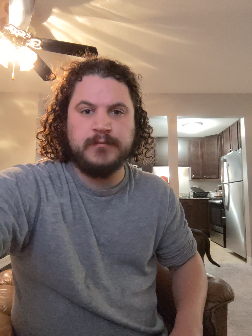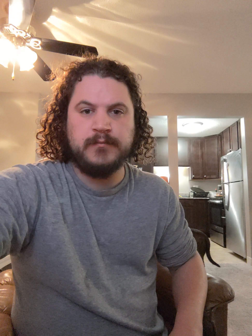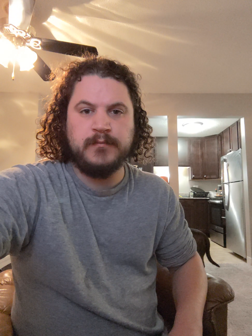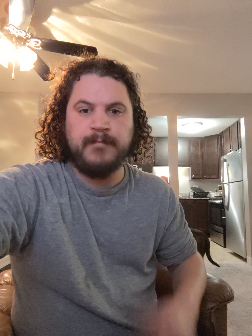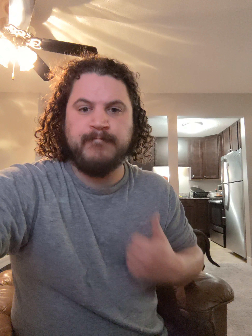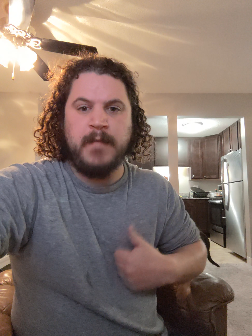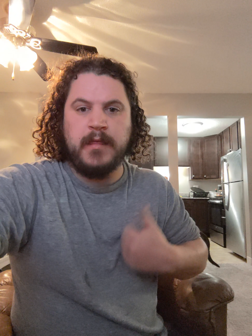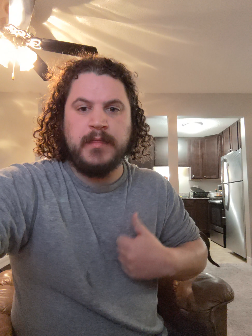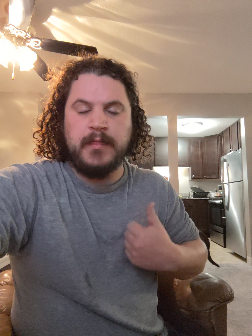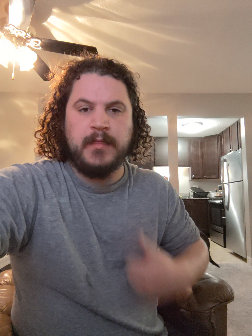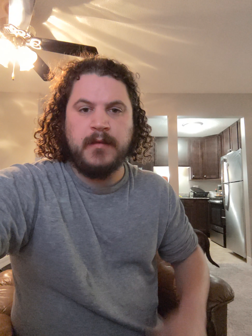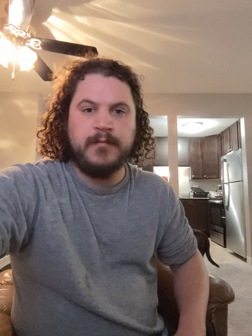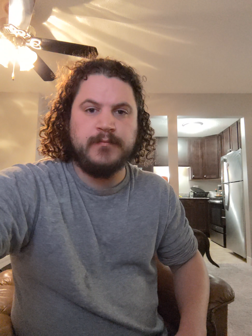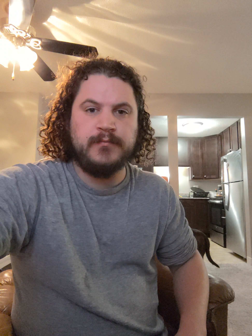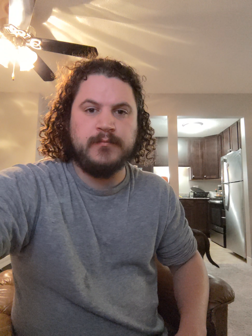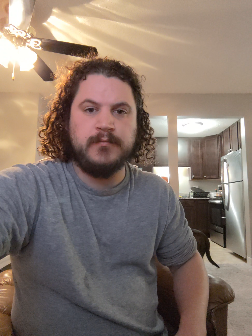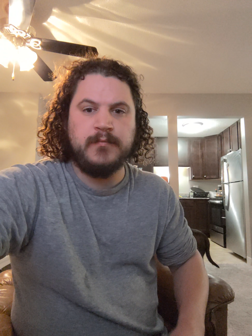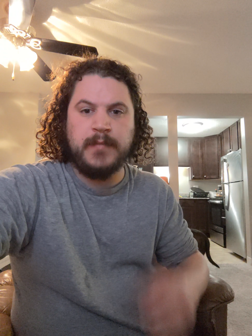bath